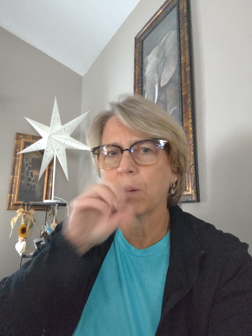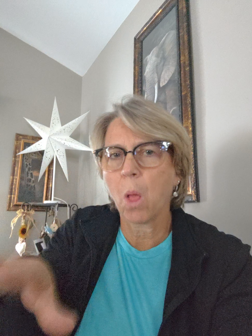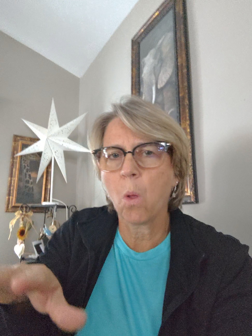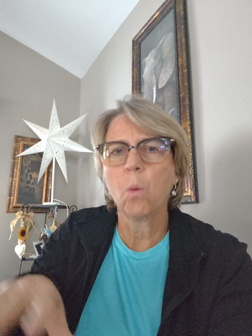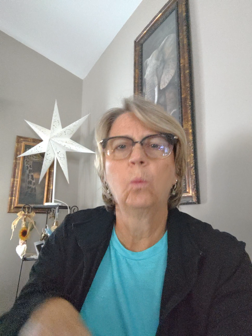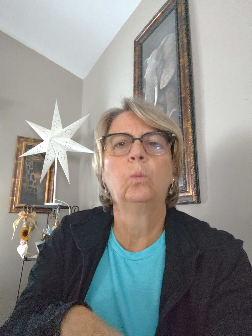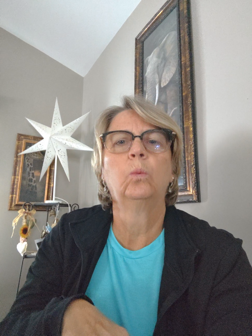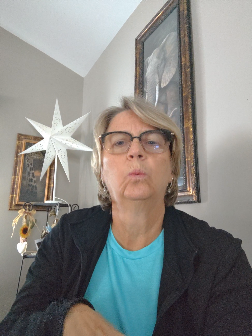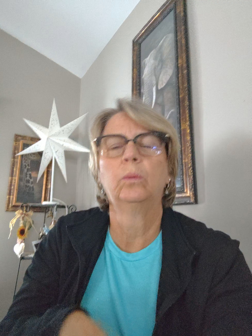blow